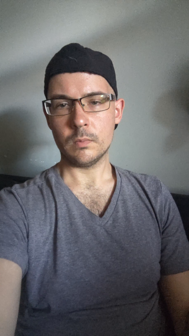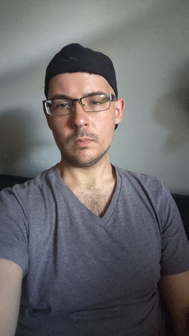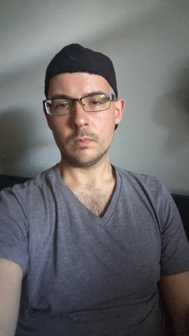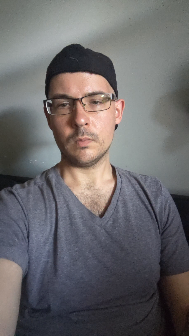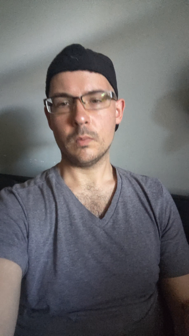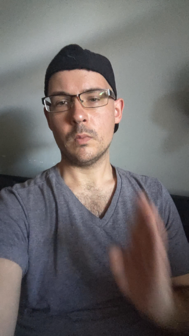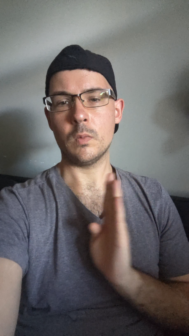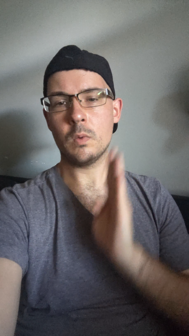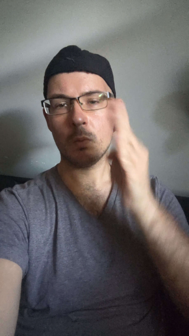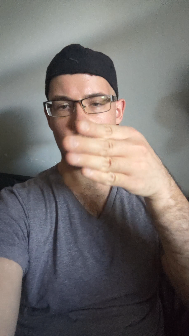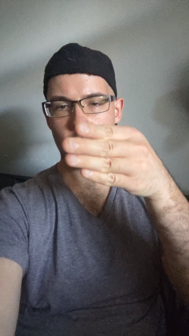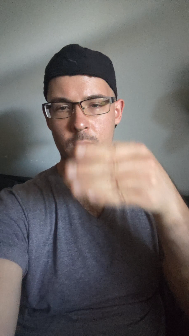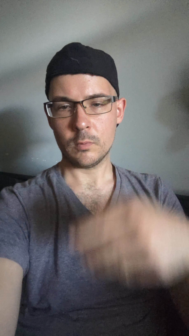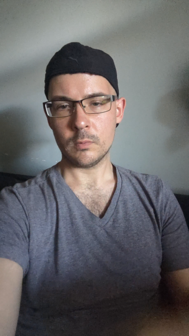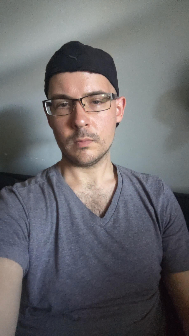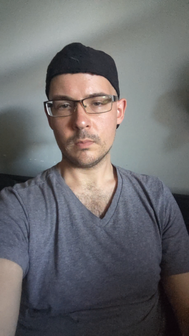over